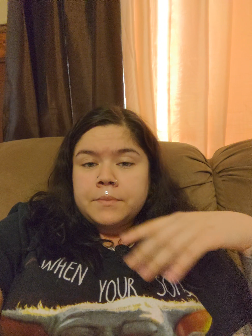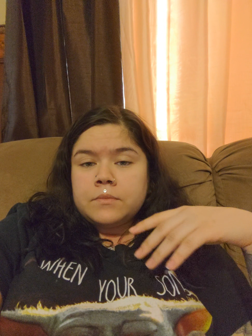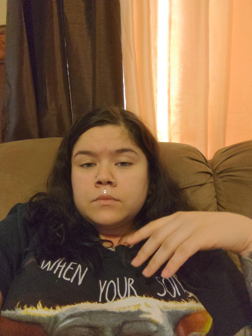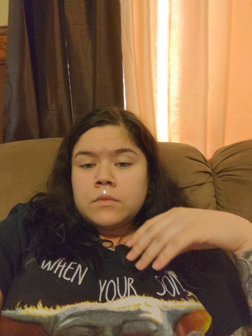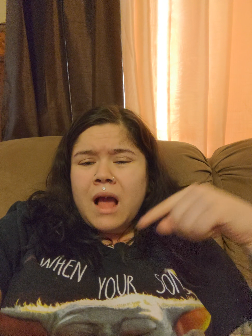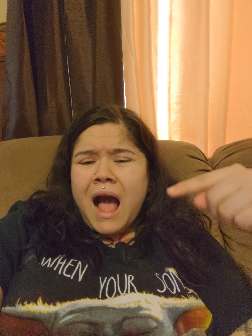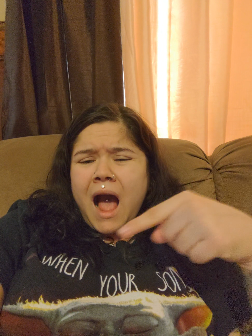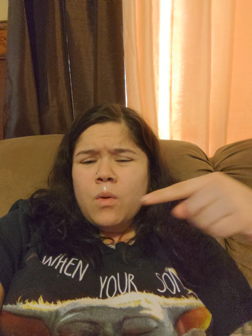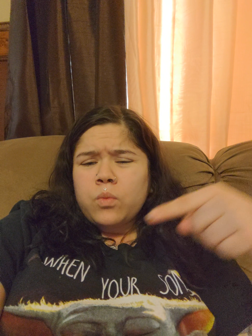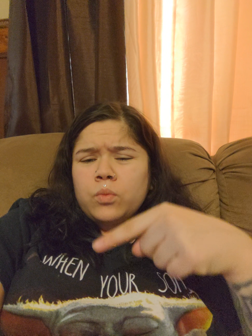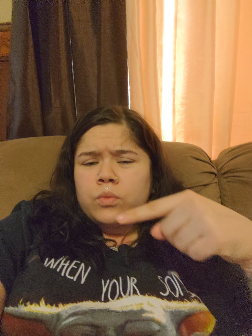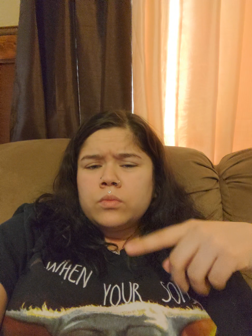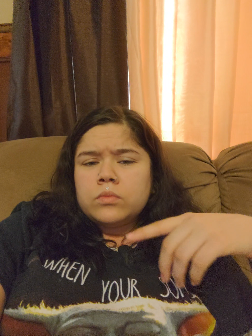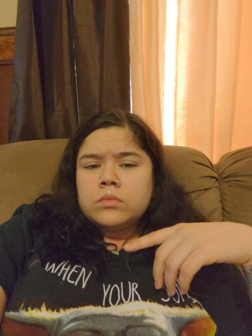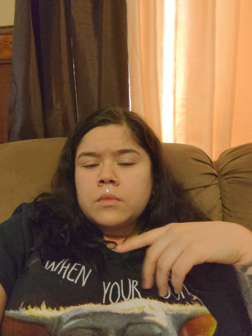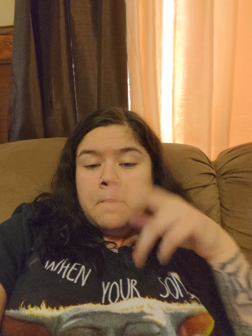owie